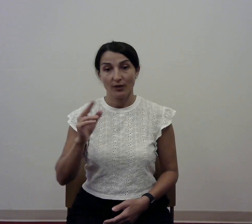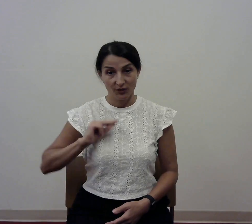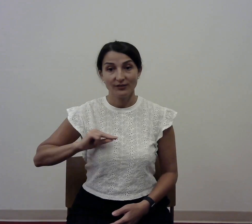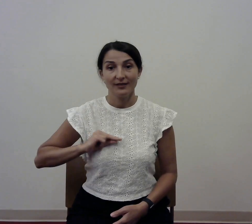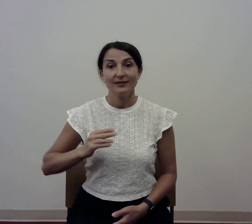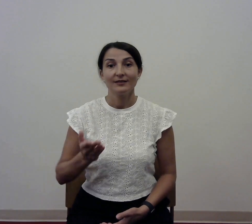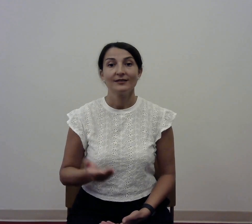işsiz